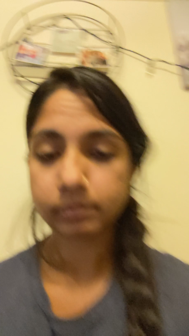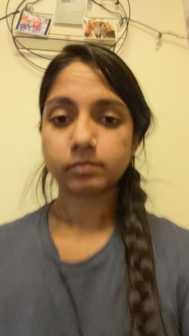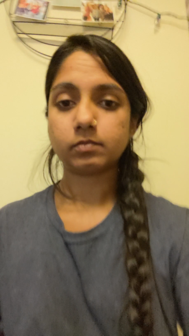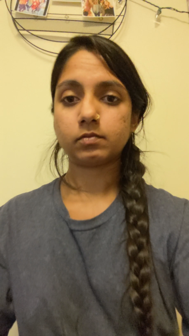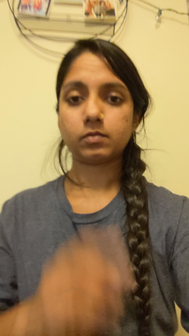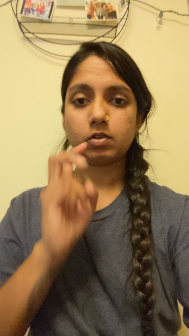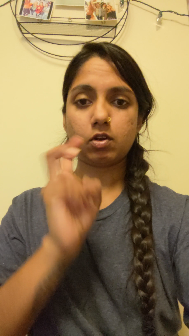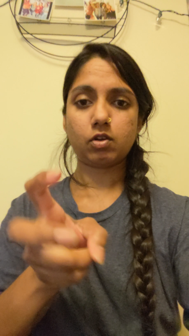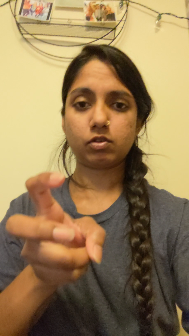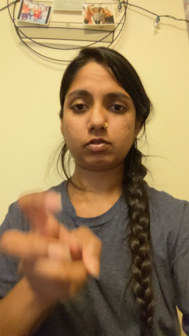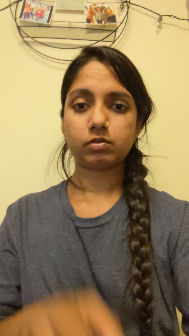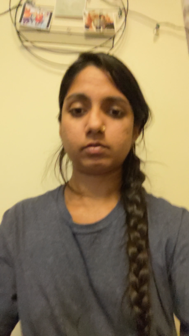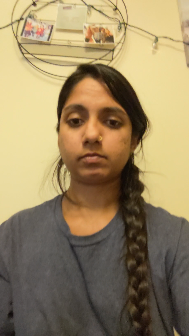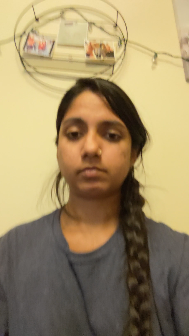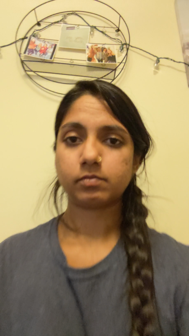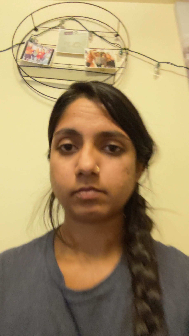hard